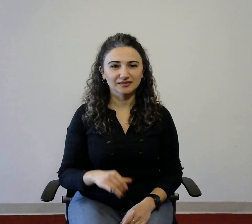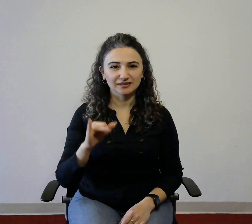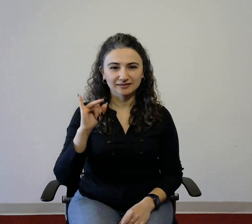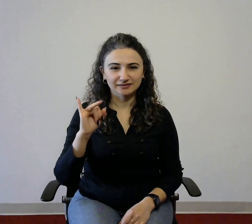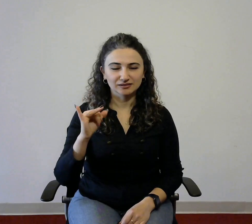İ